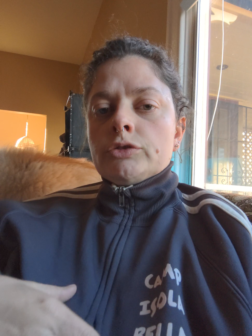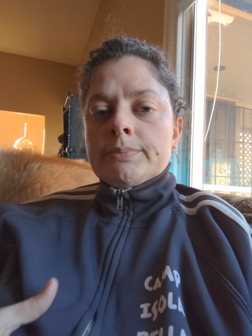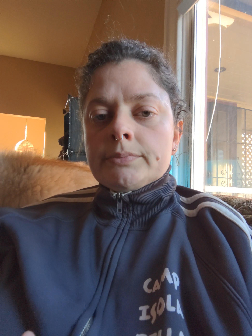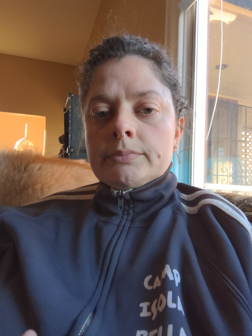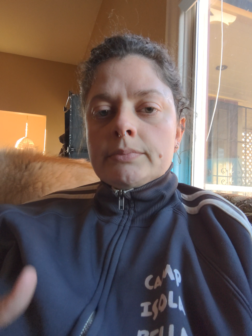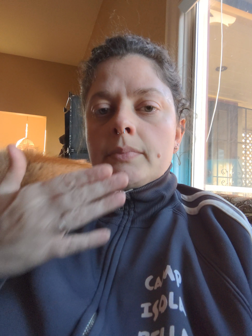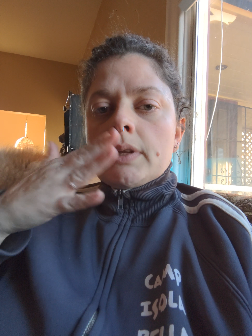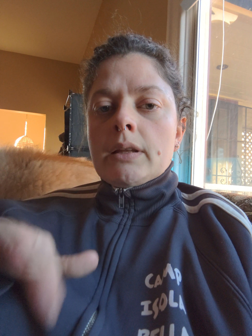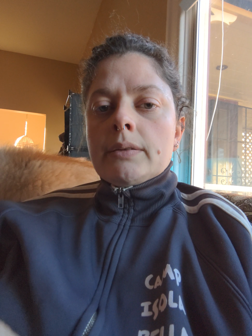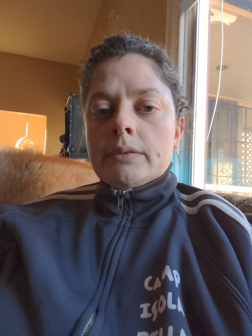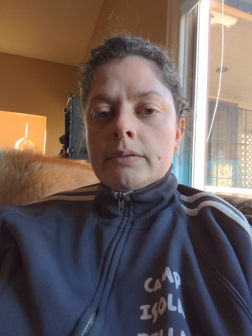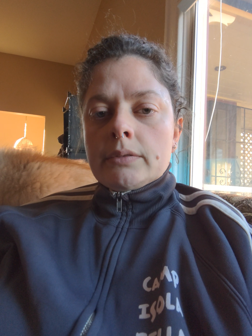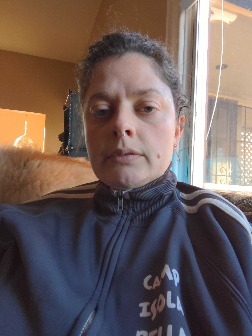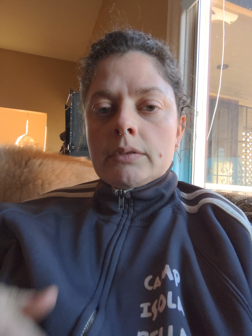bad